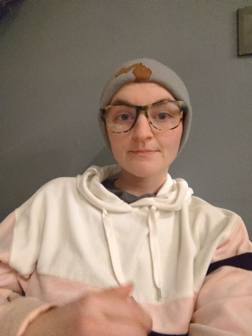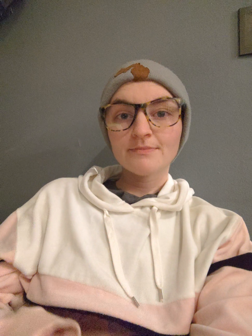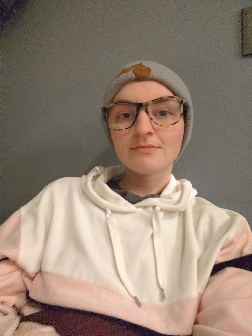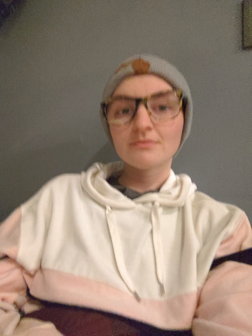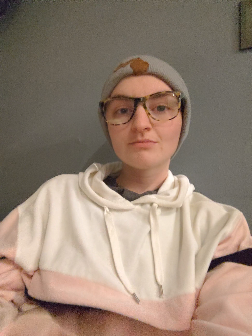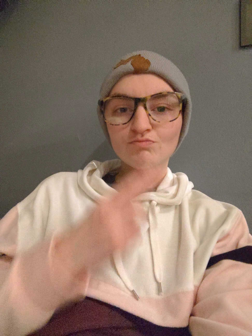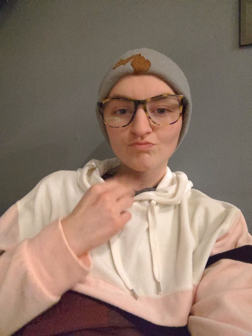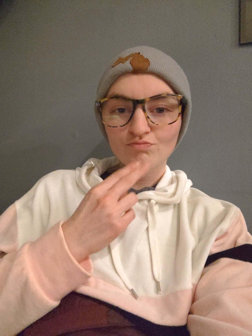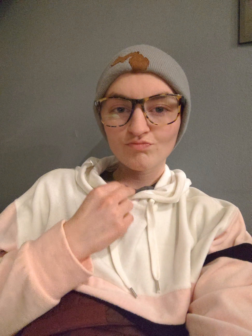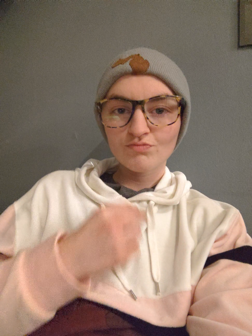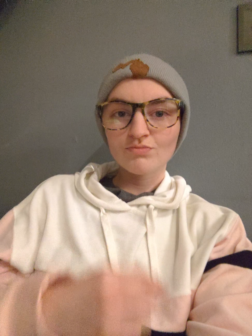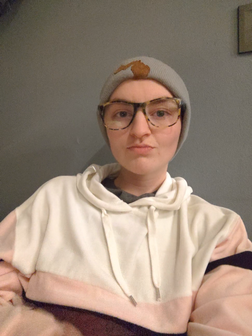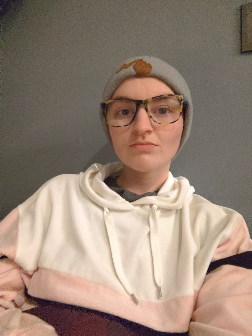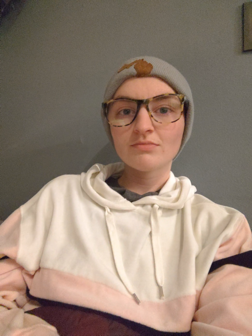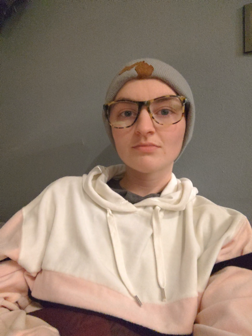cute